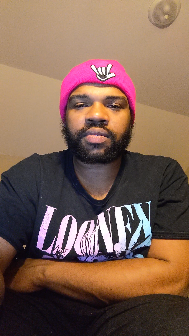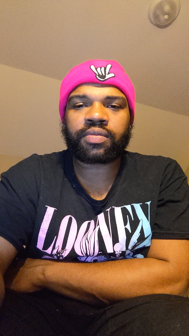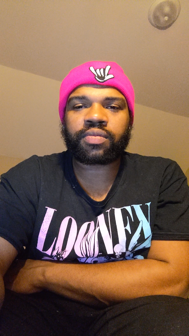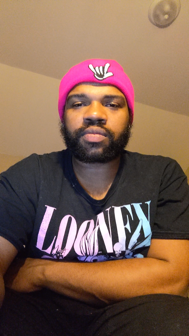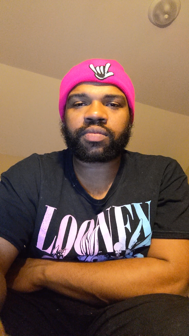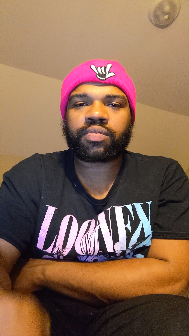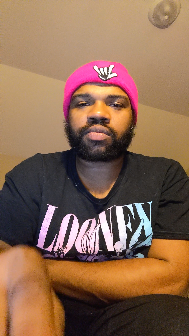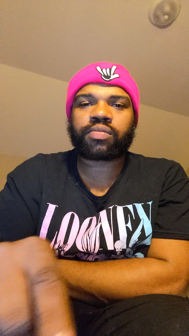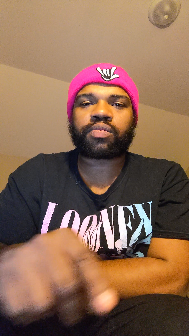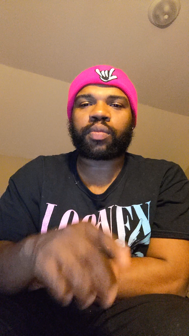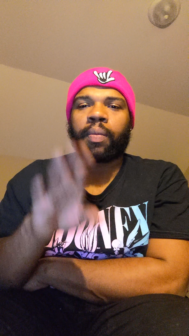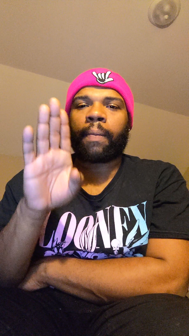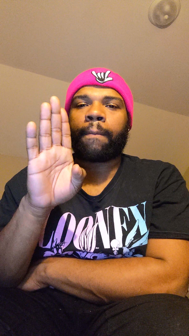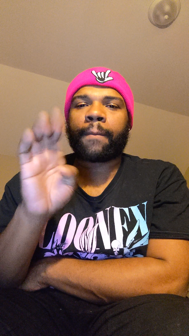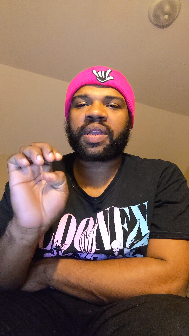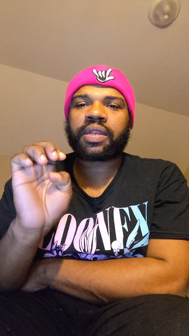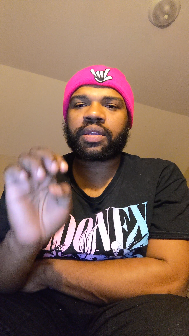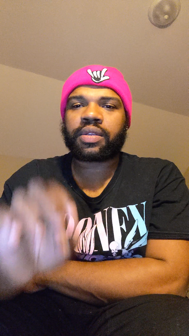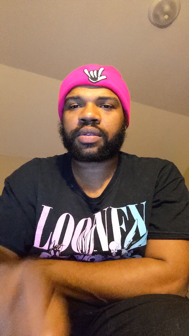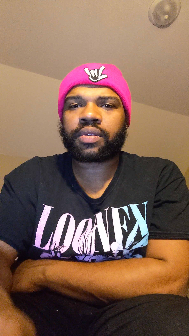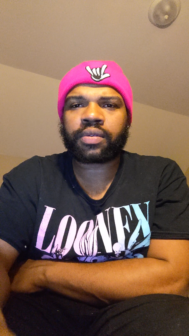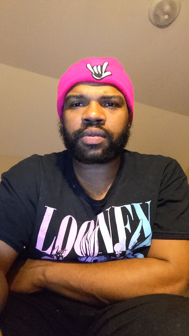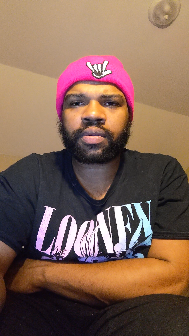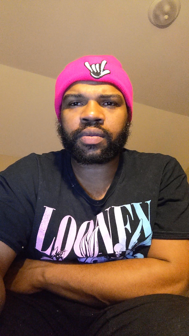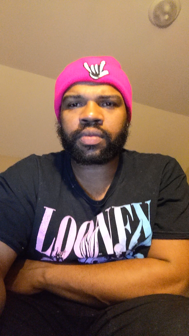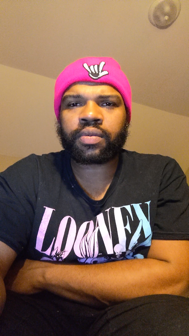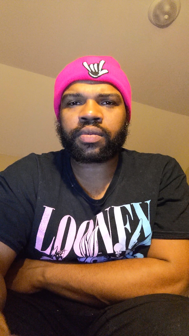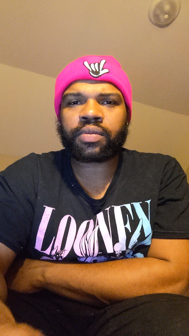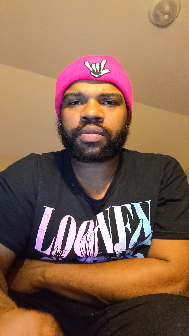be